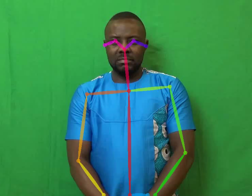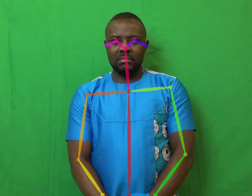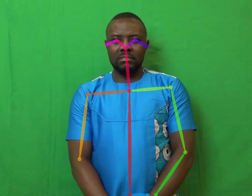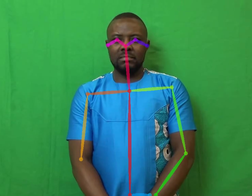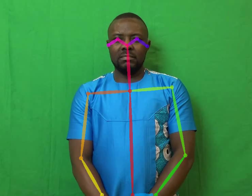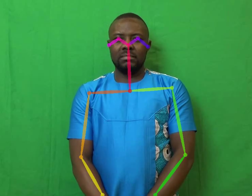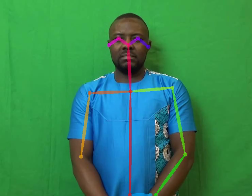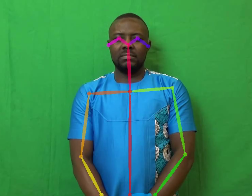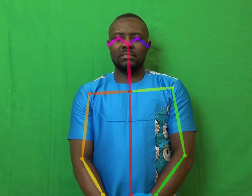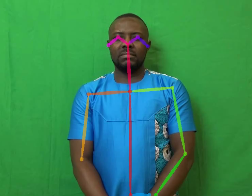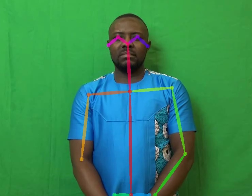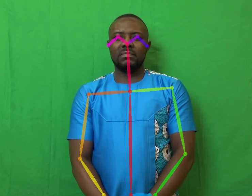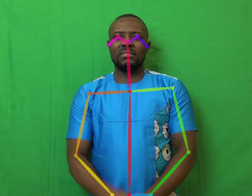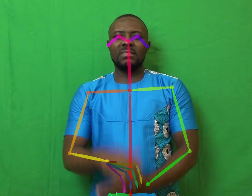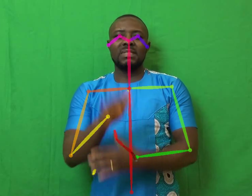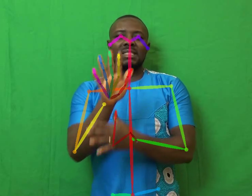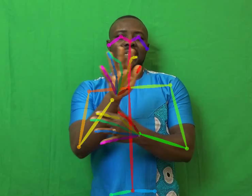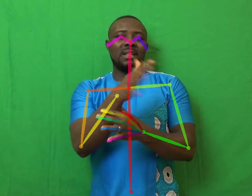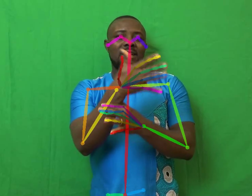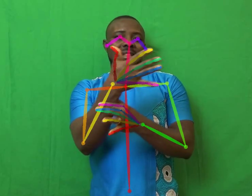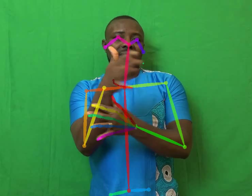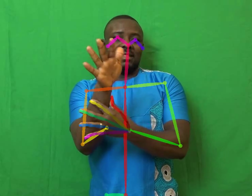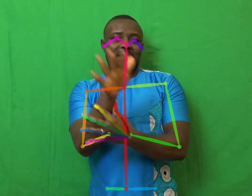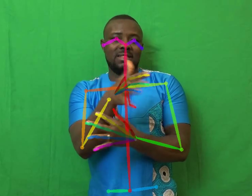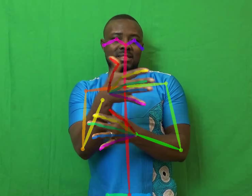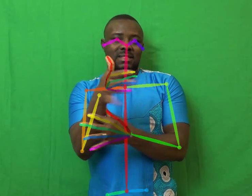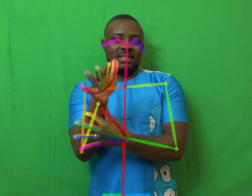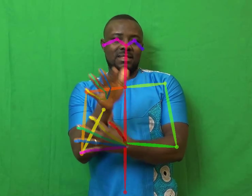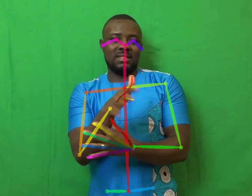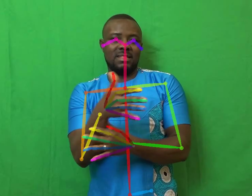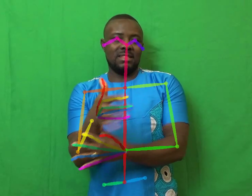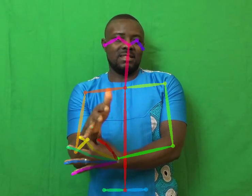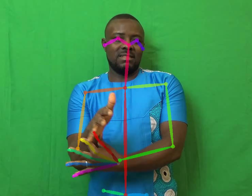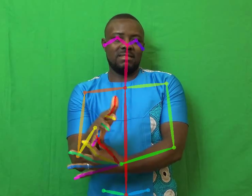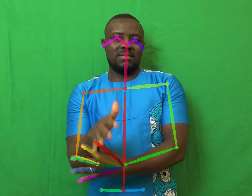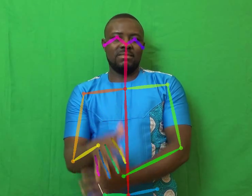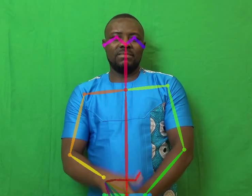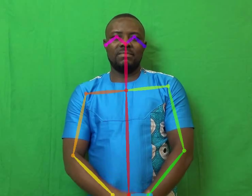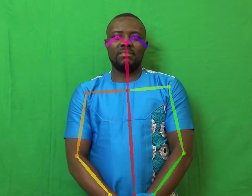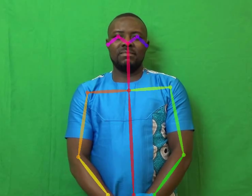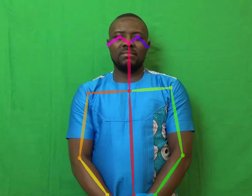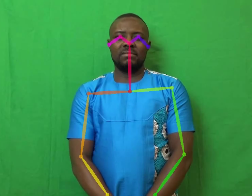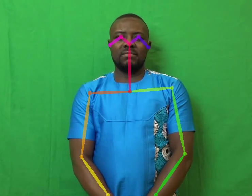leaf